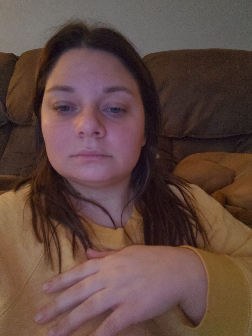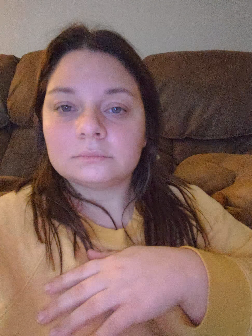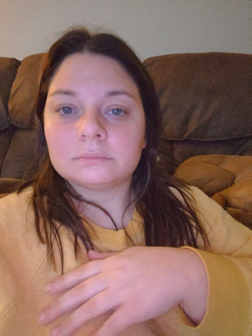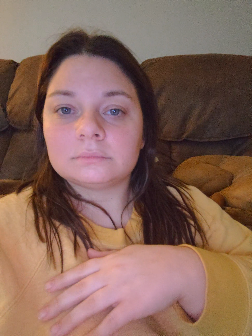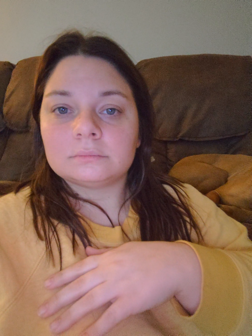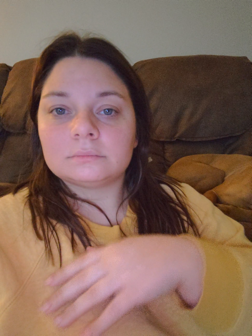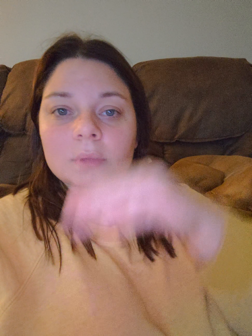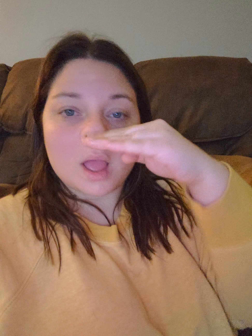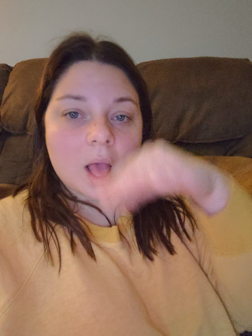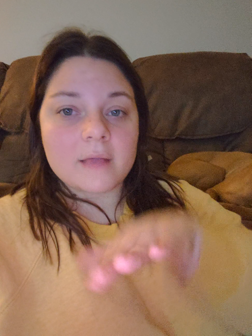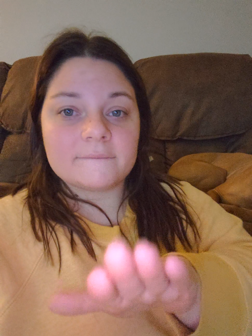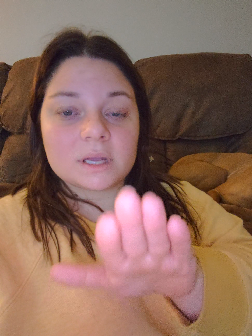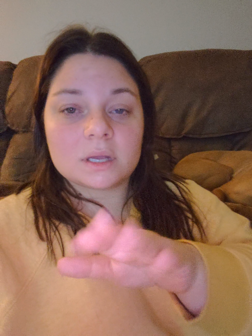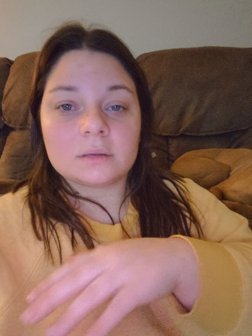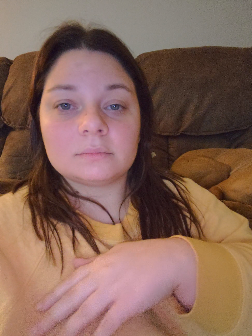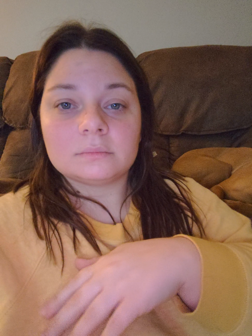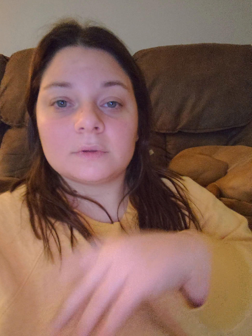elephant